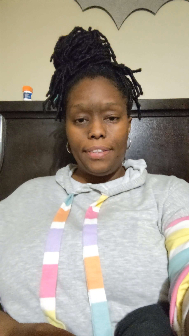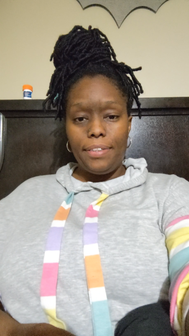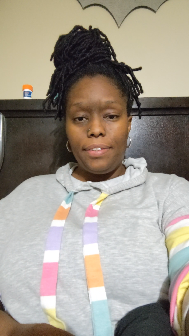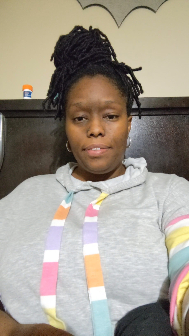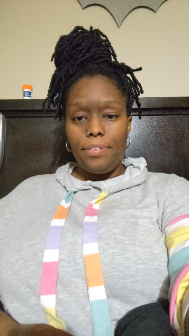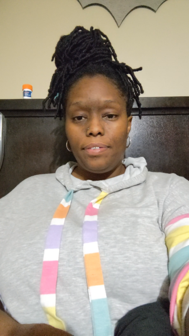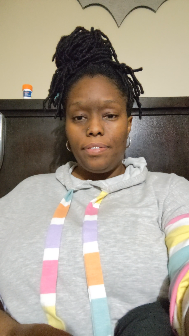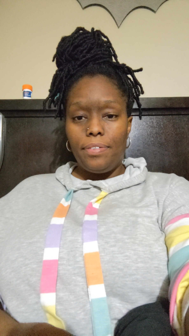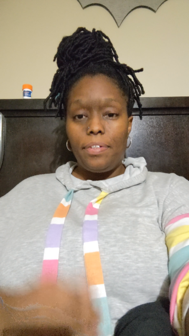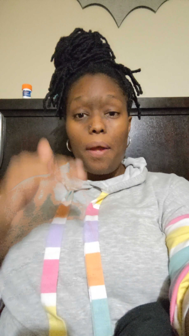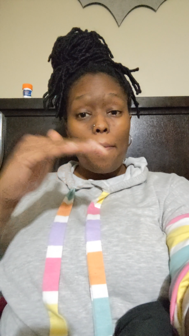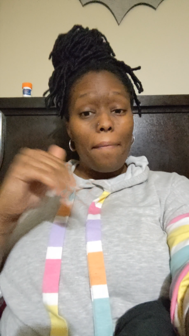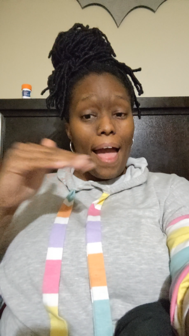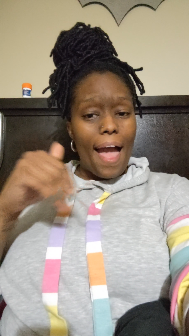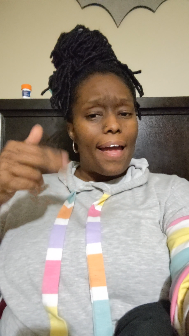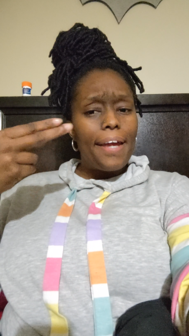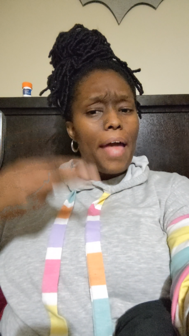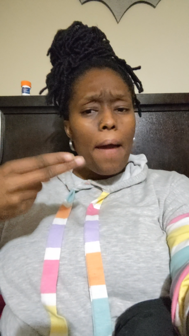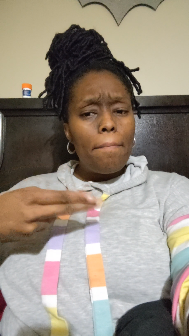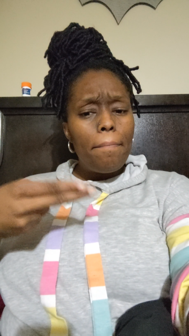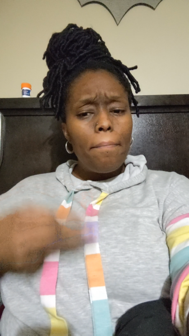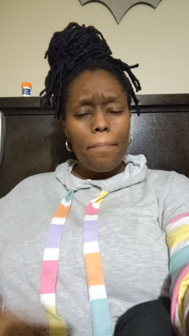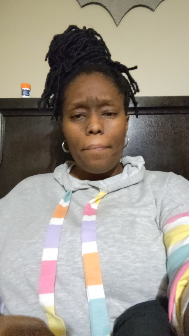pet's name